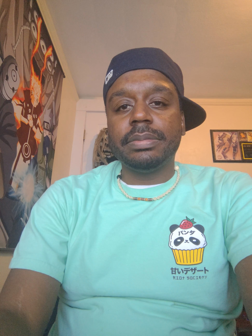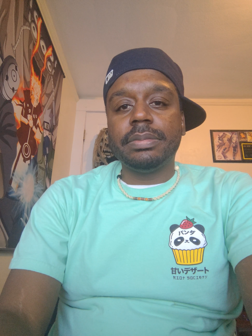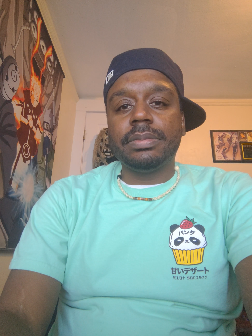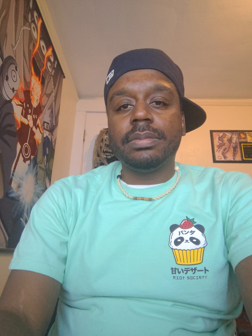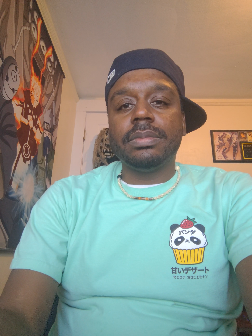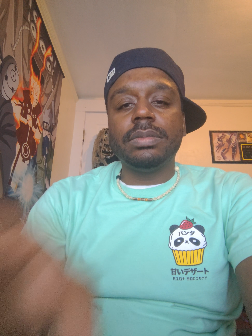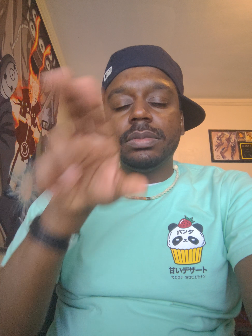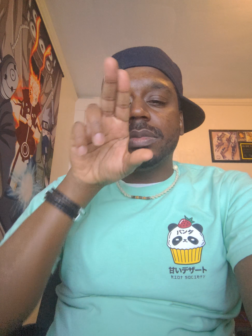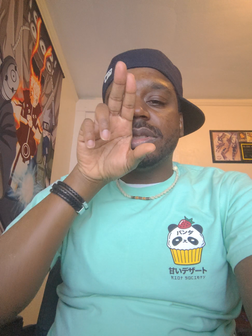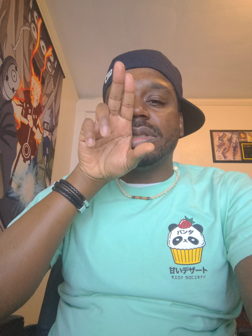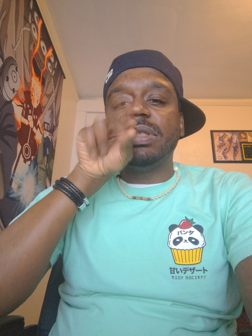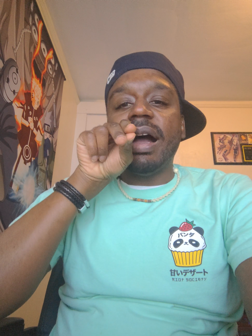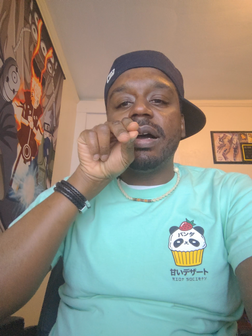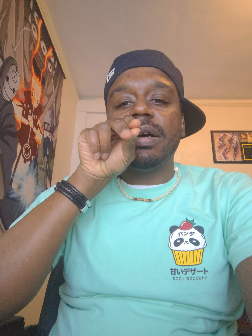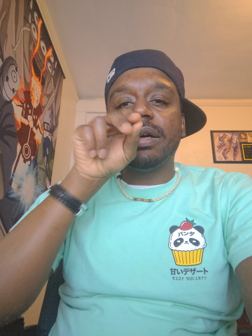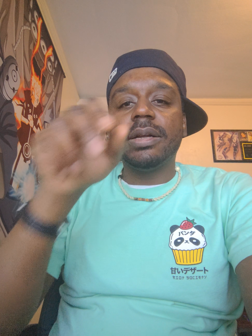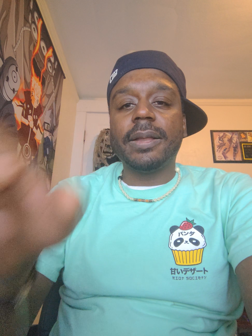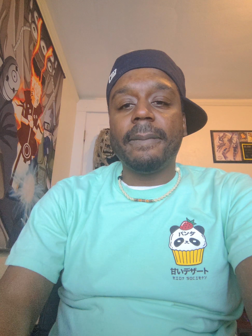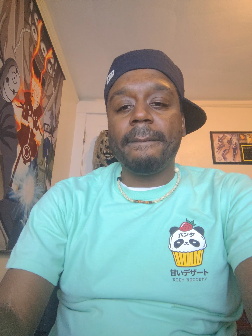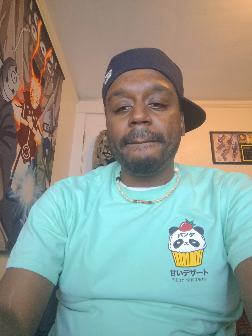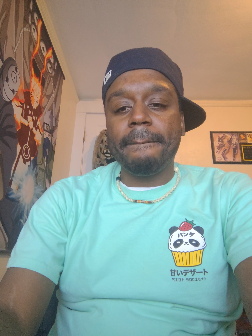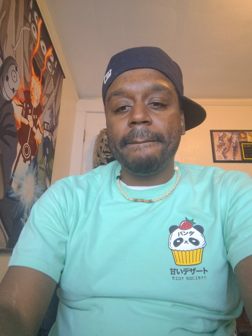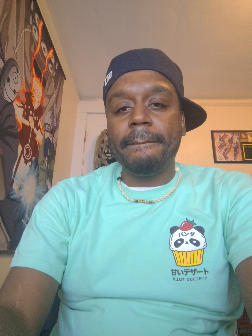duck